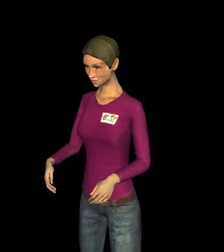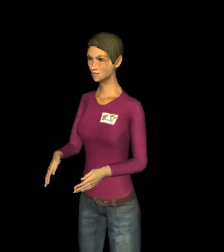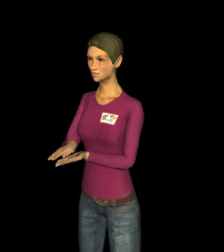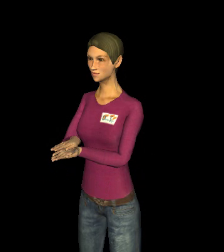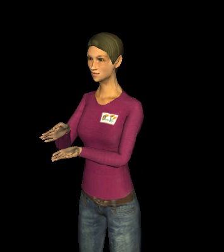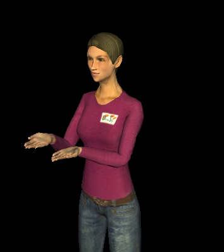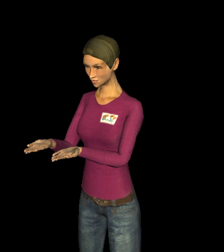نسخة